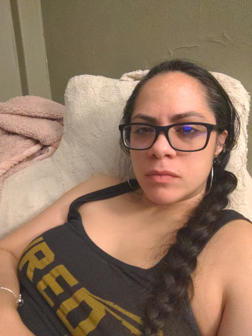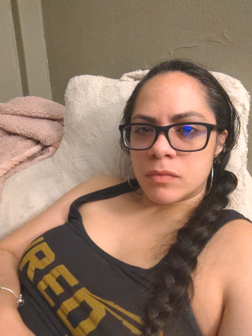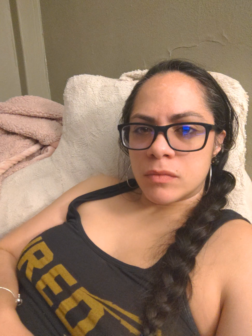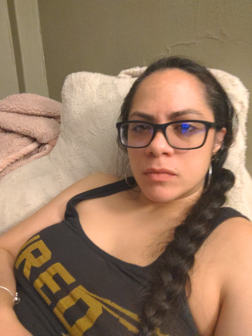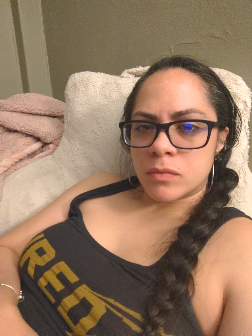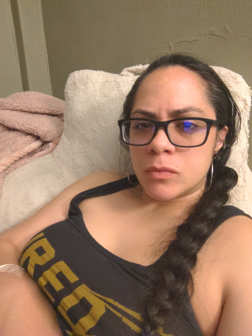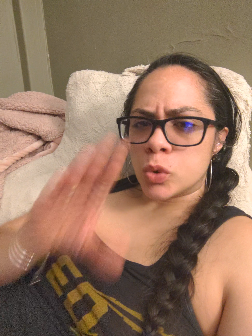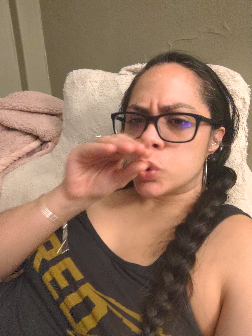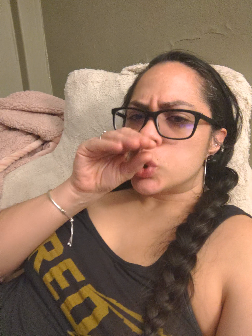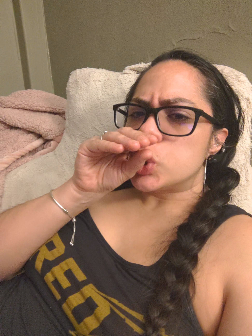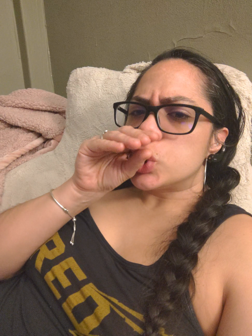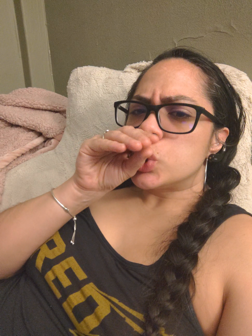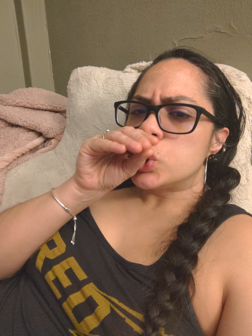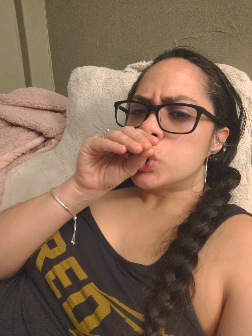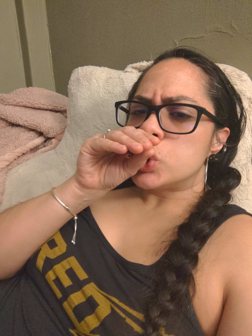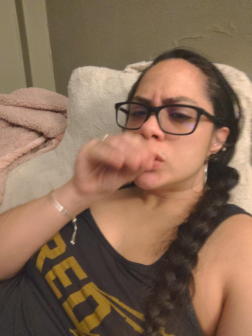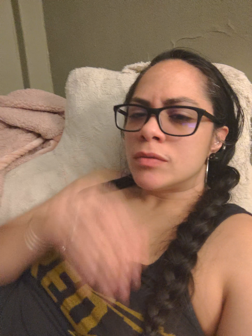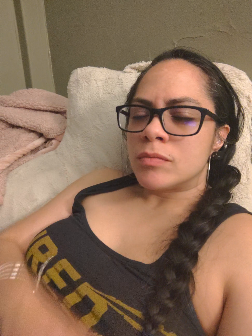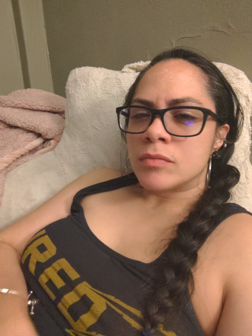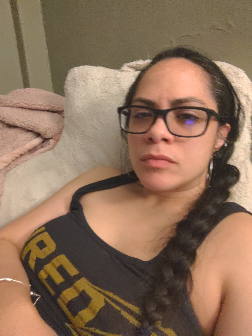goose